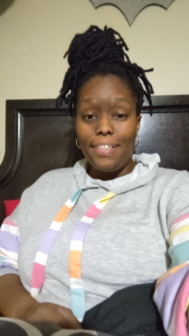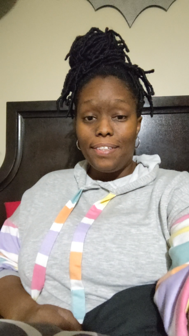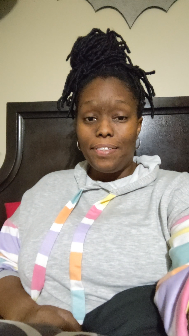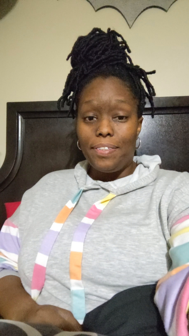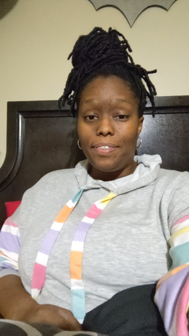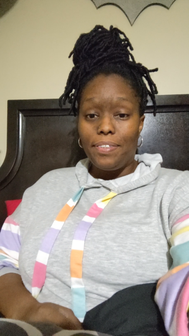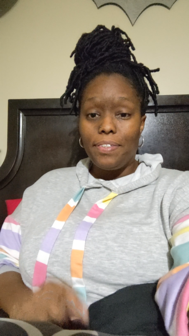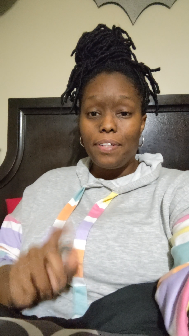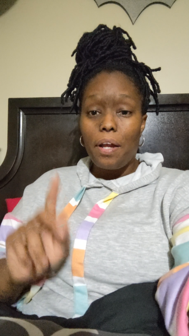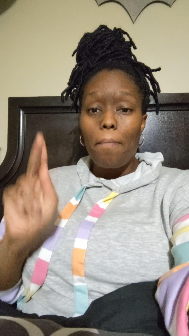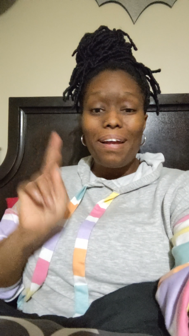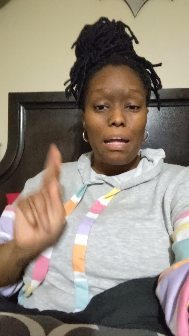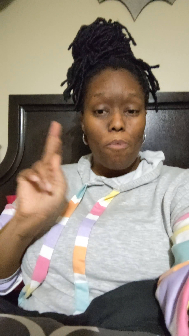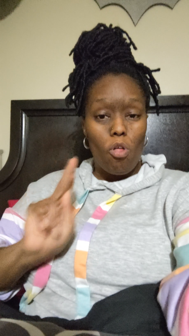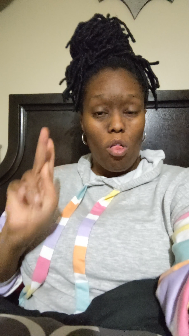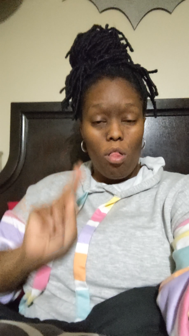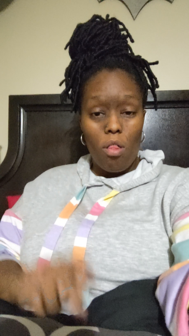people